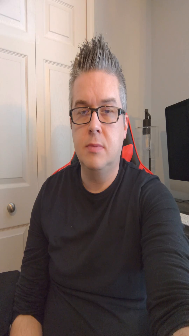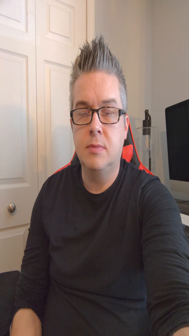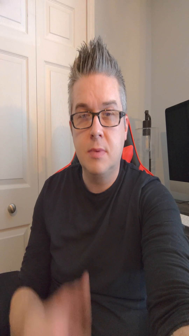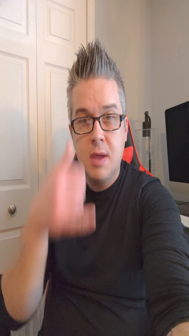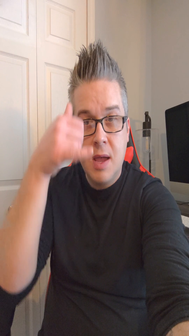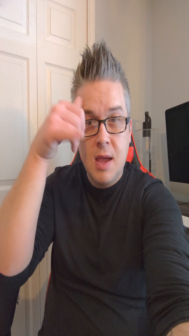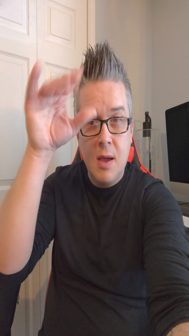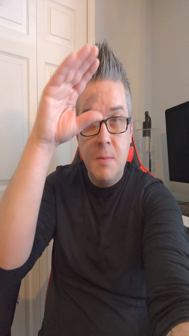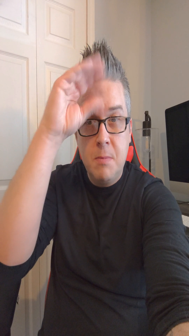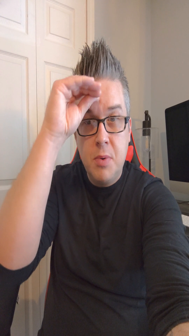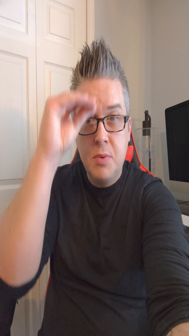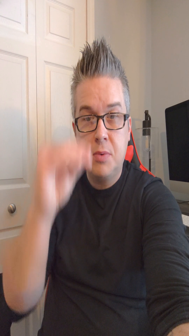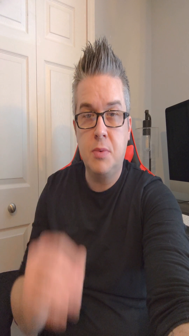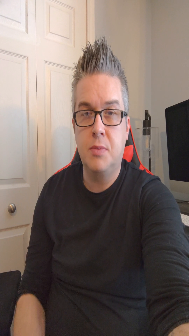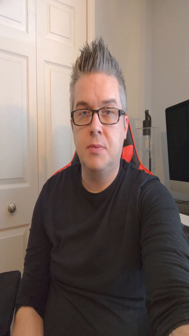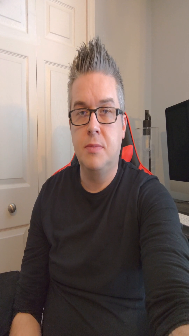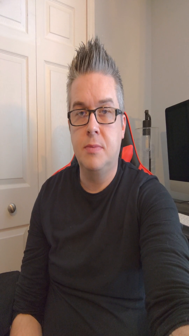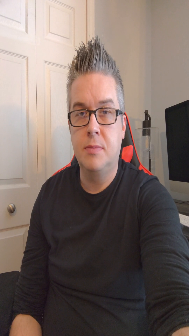cowboy